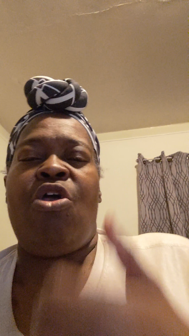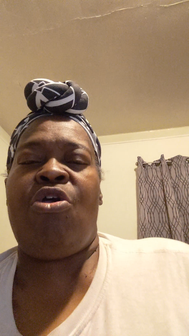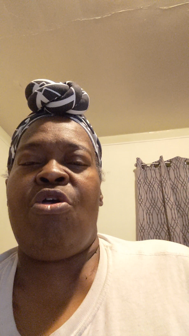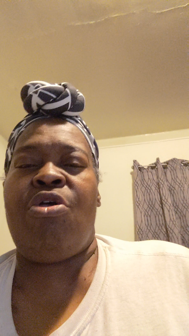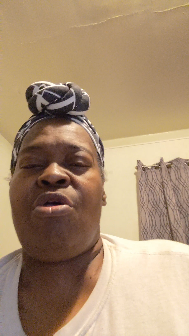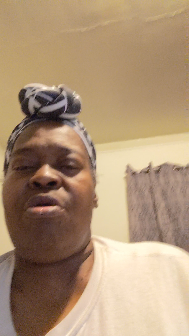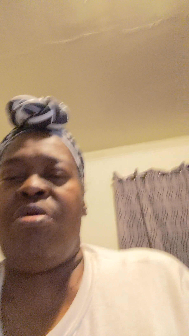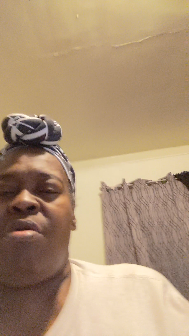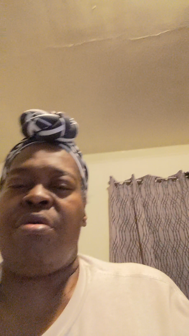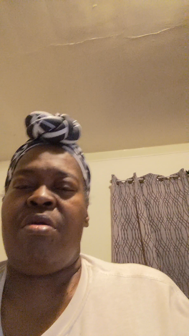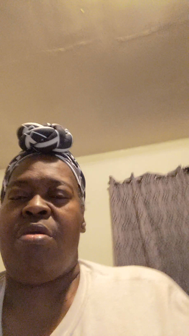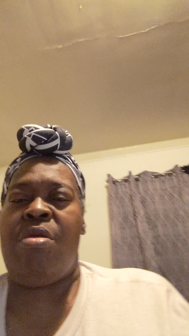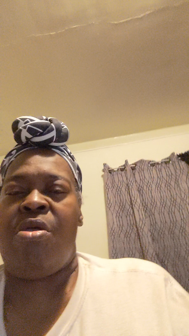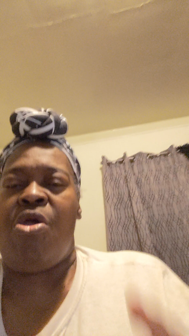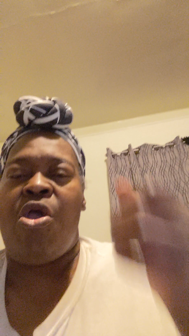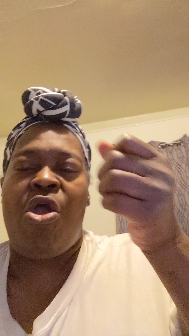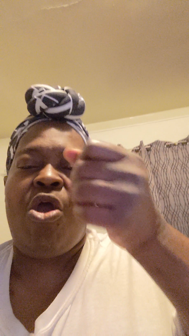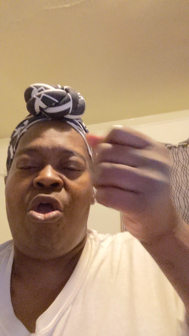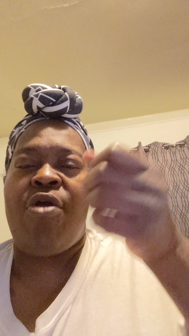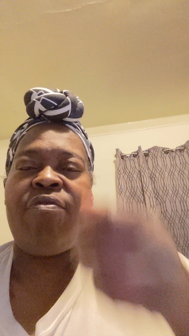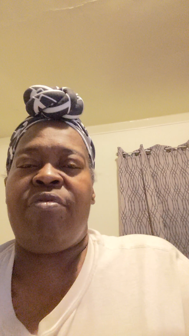coffee